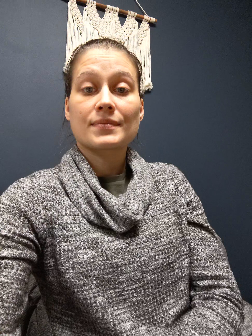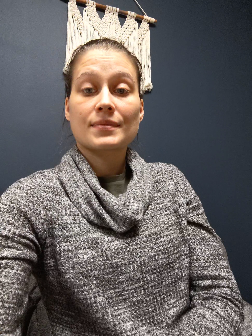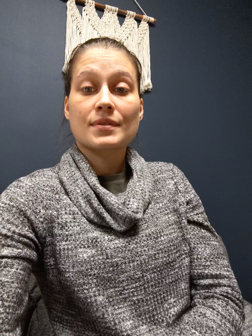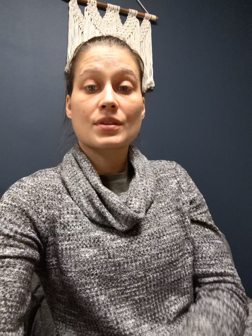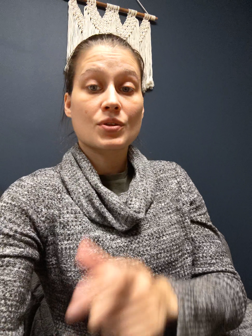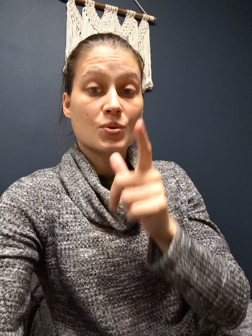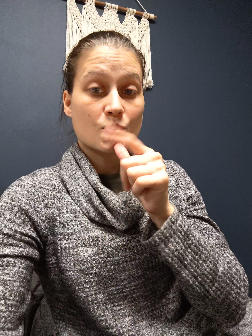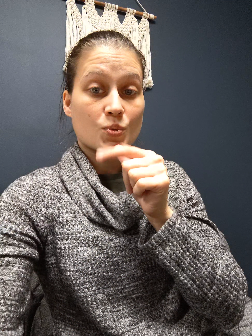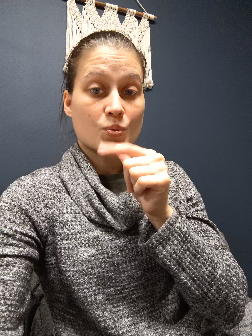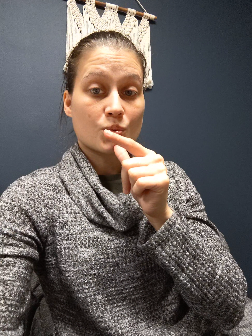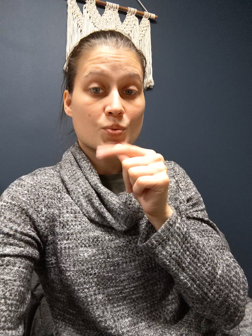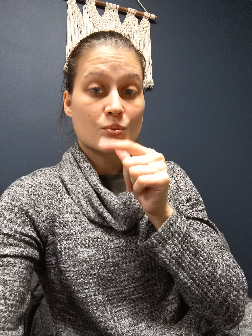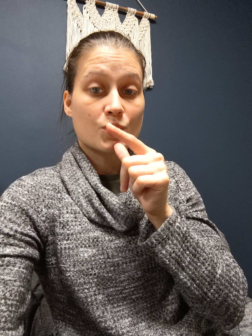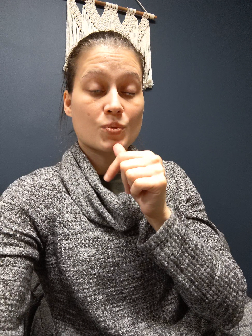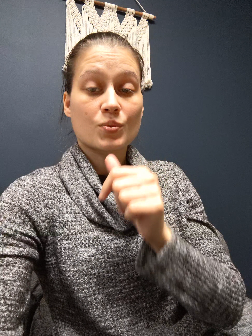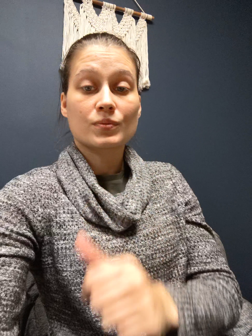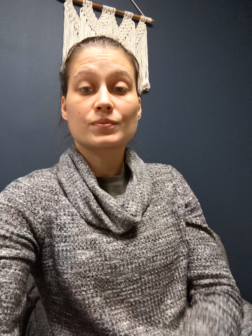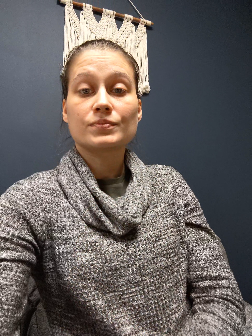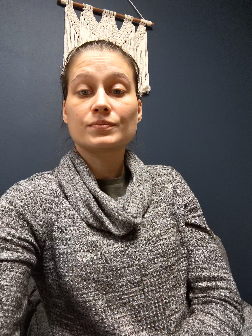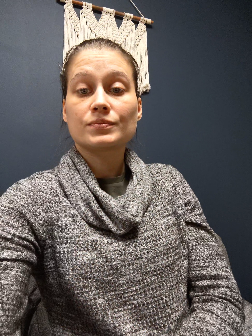who